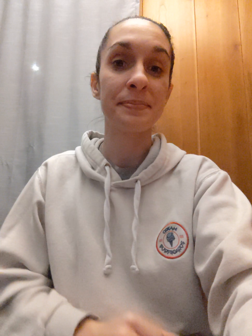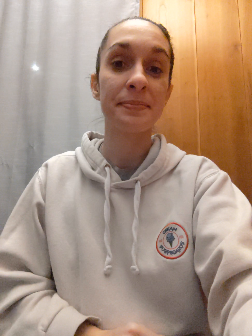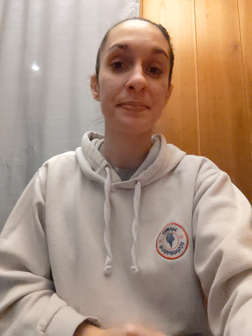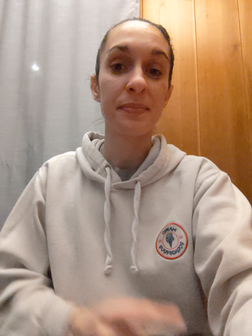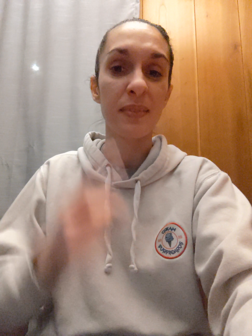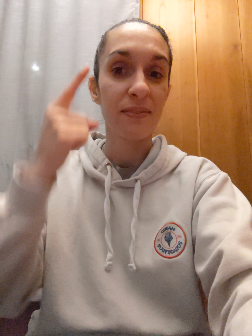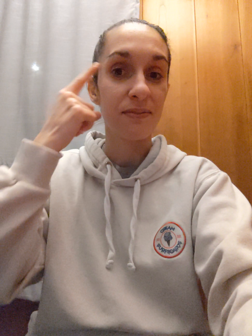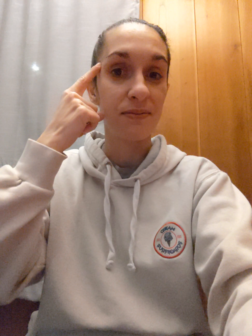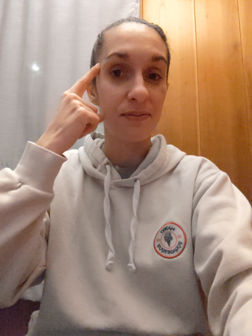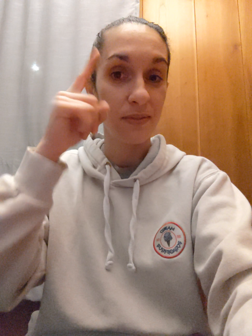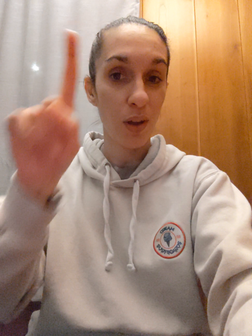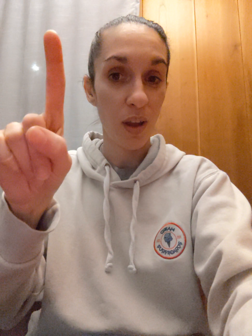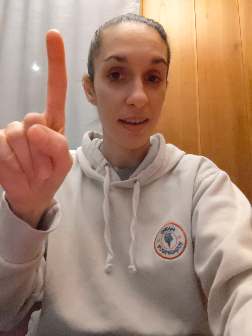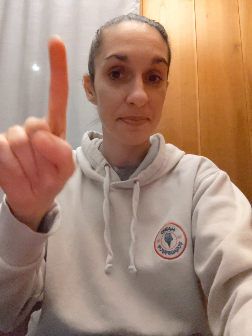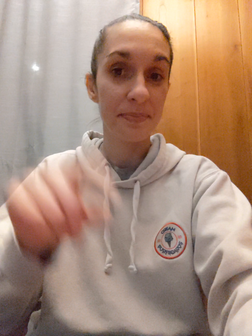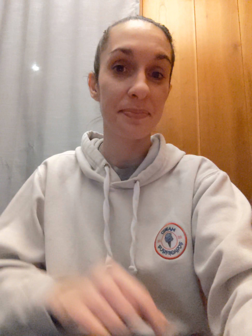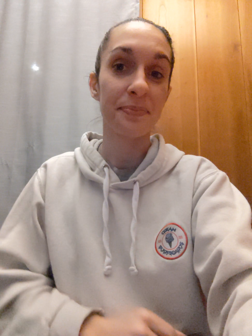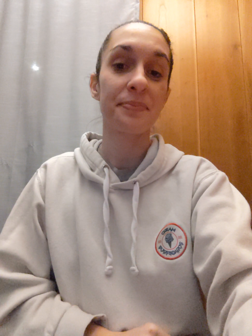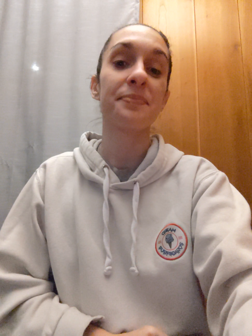for